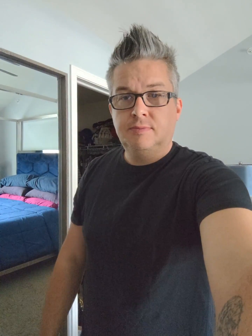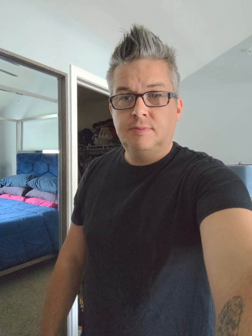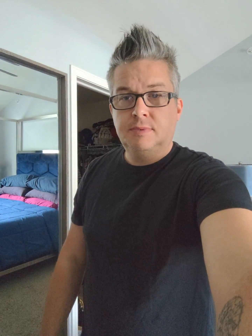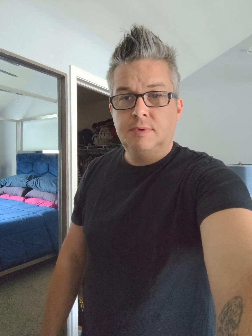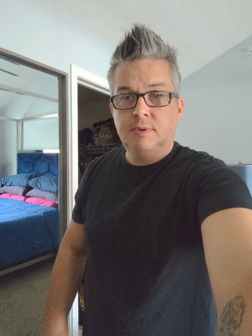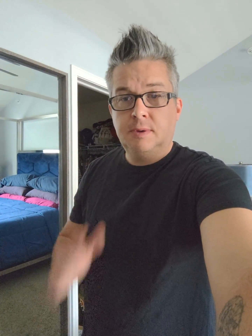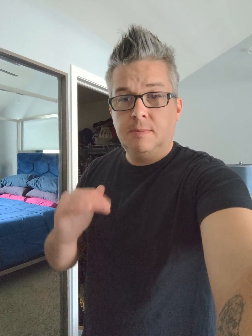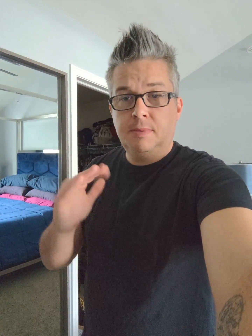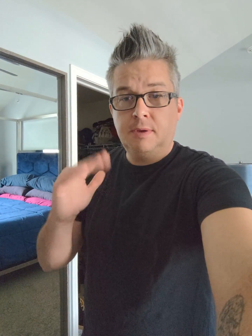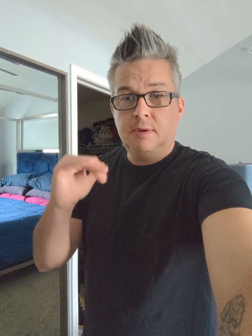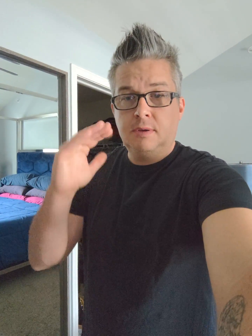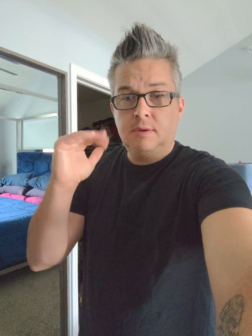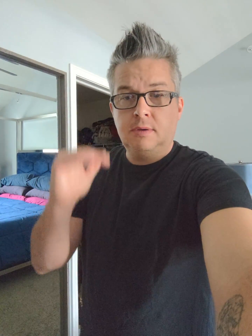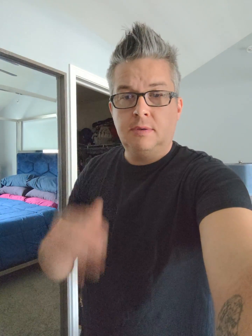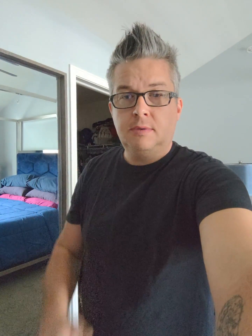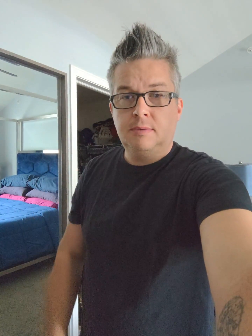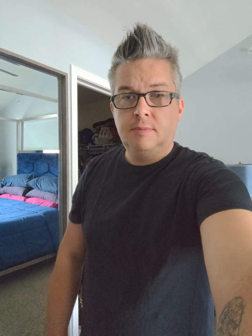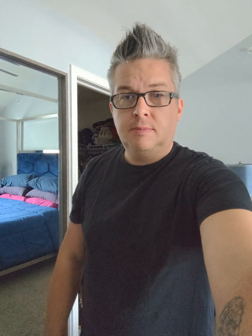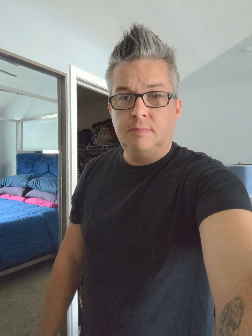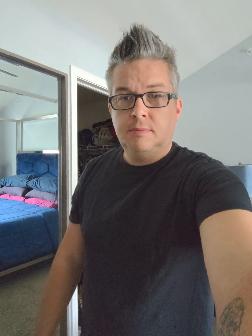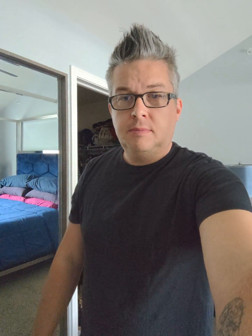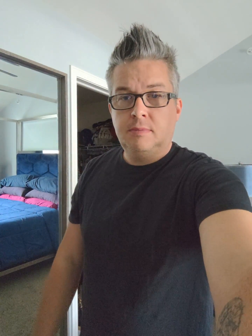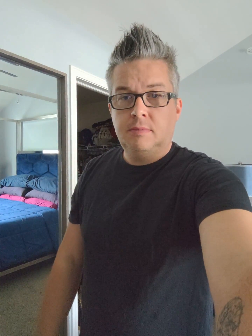build